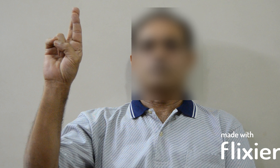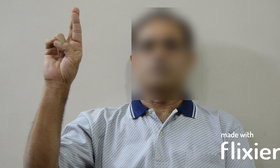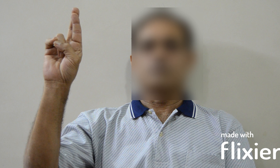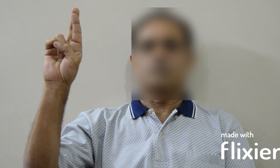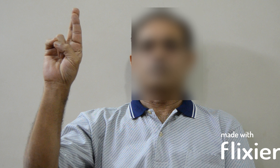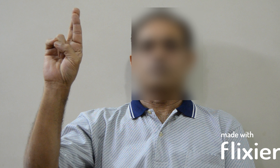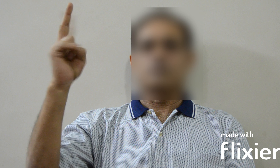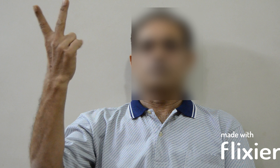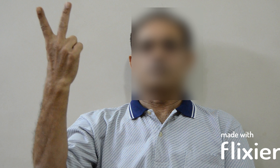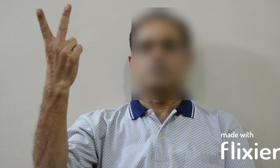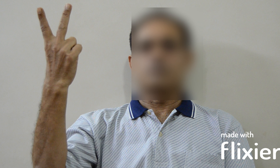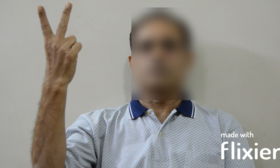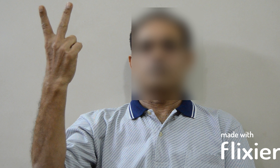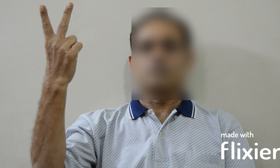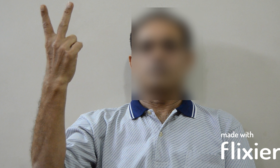ڑ